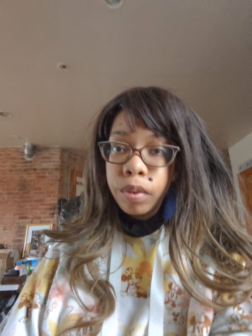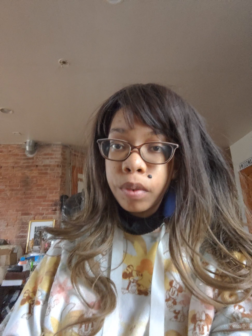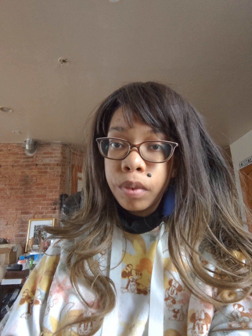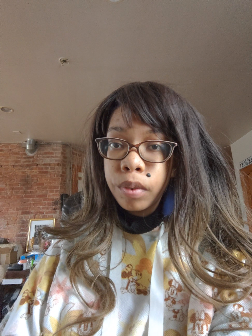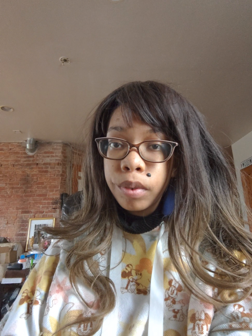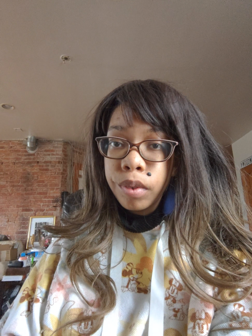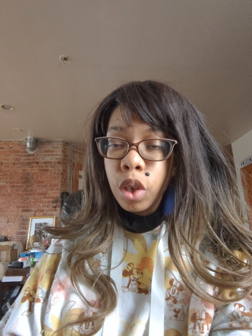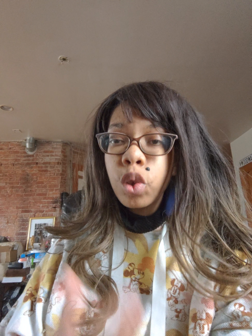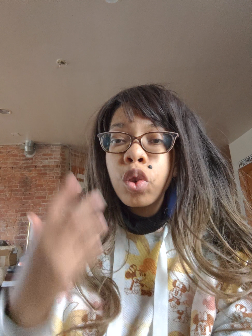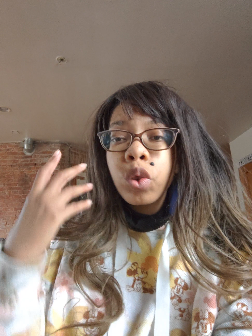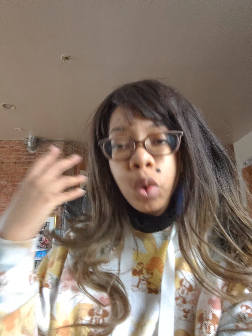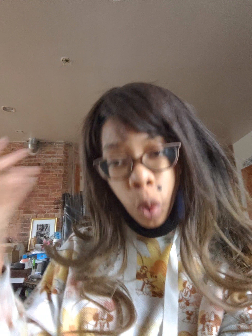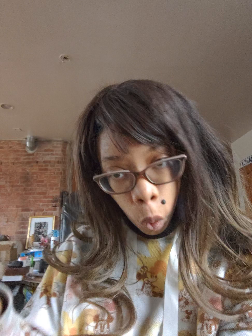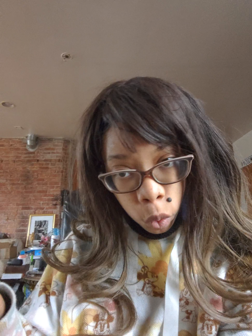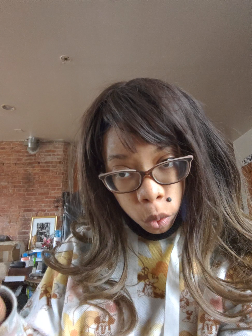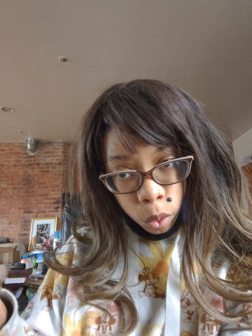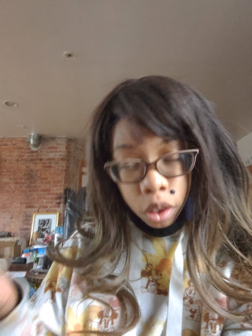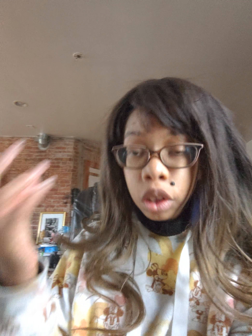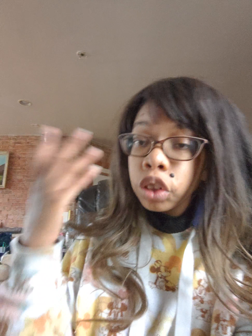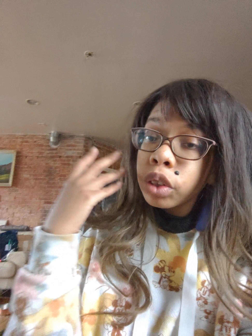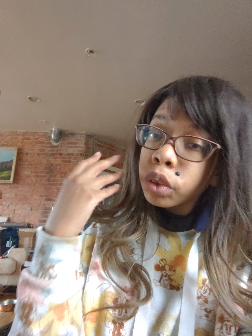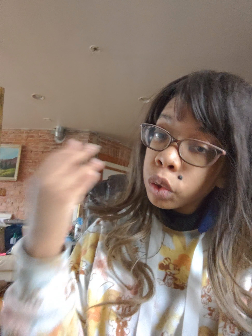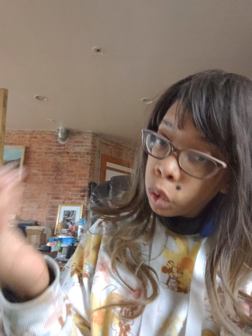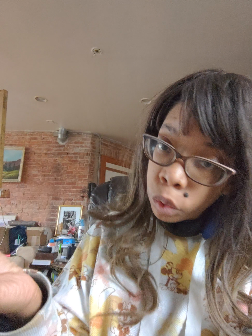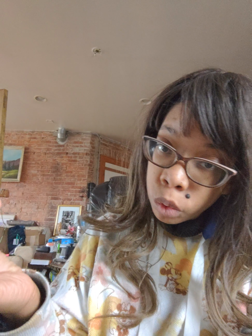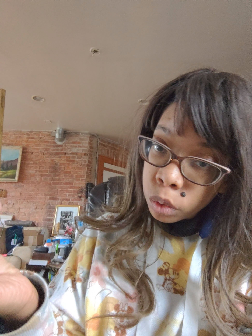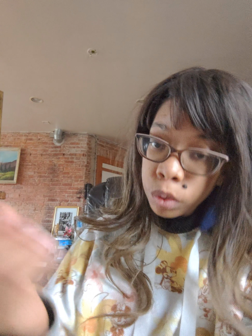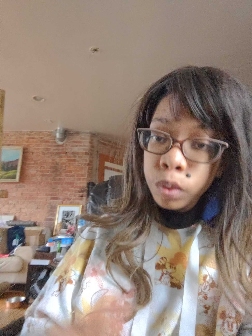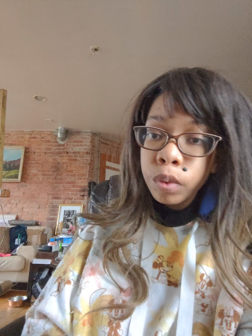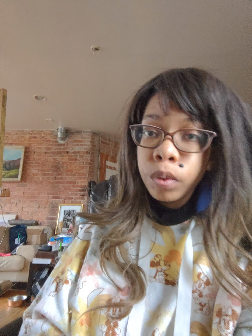go